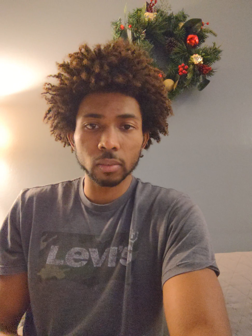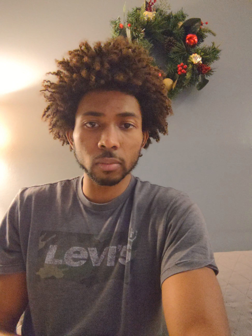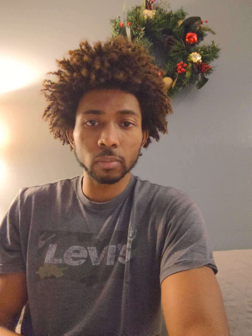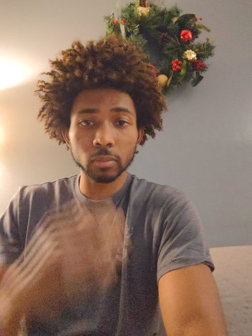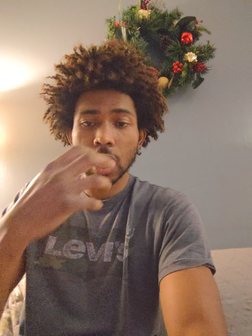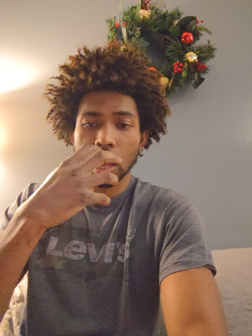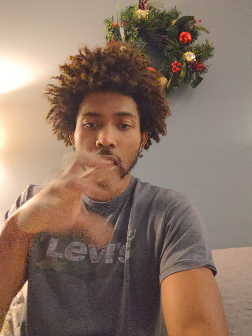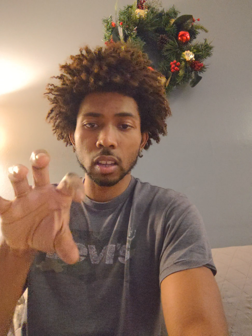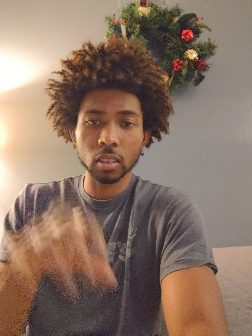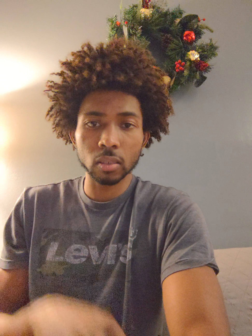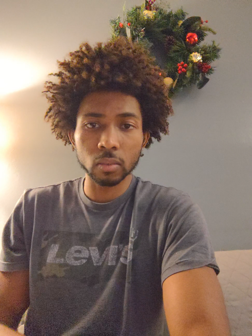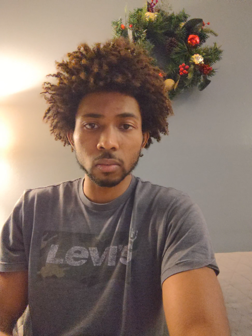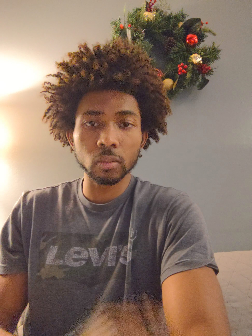hot